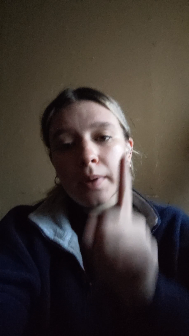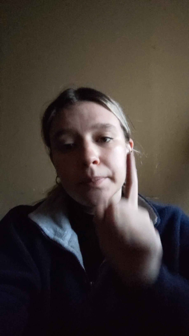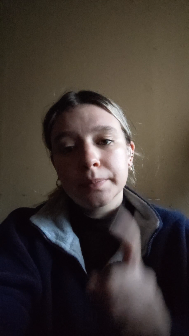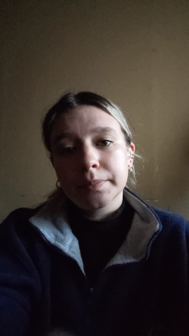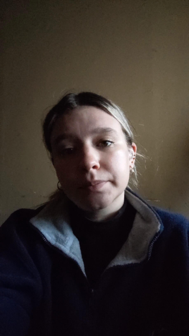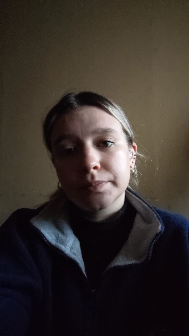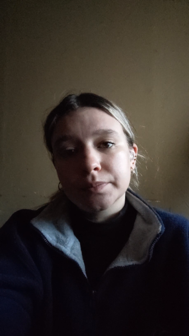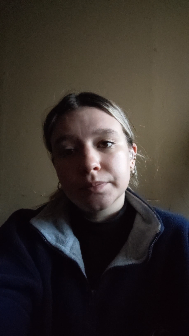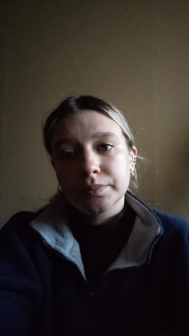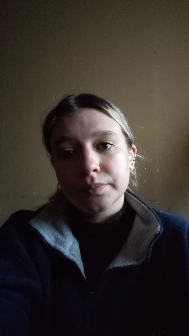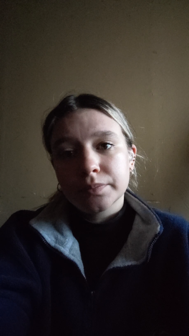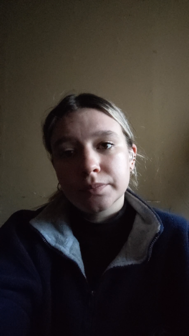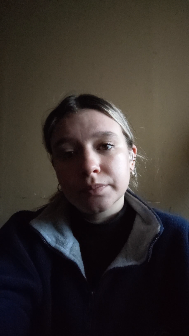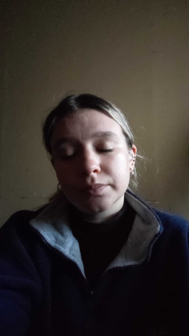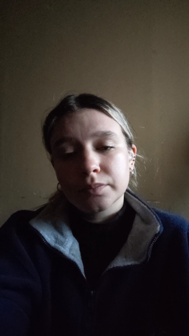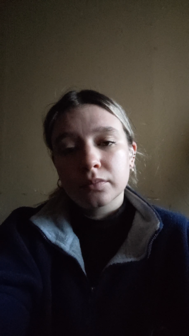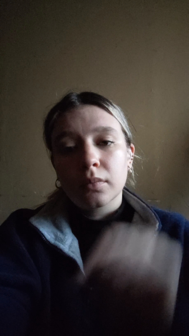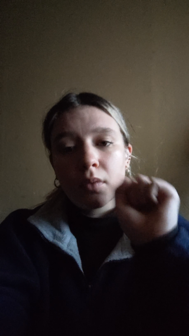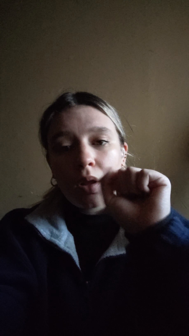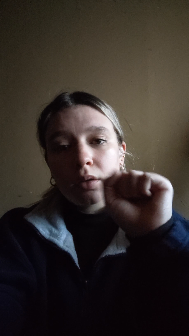knock